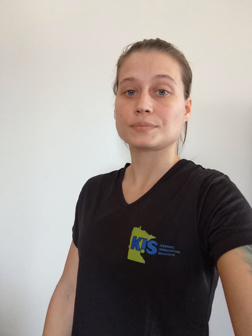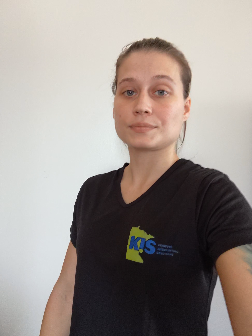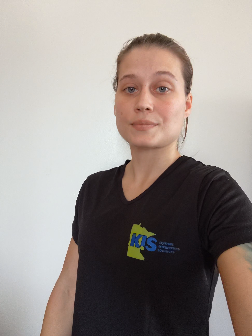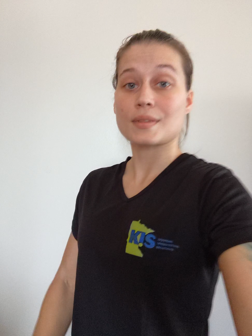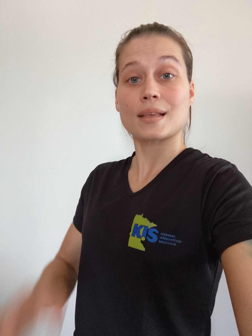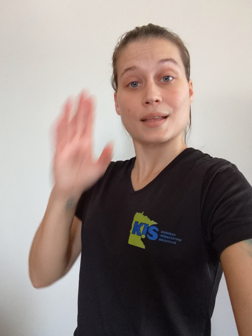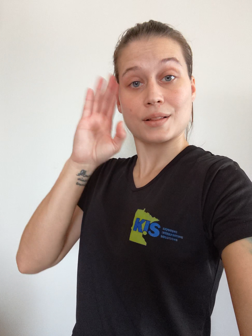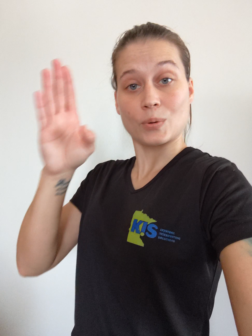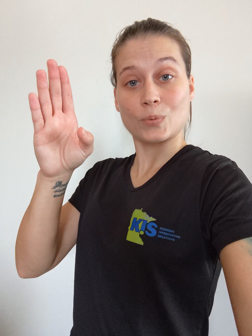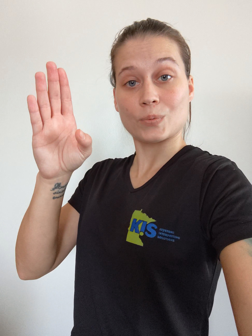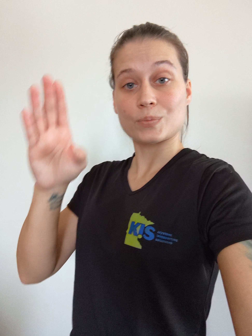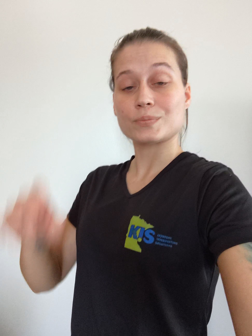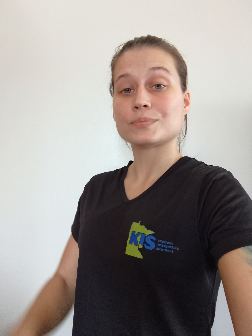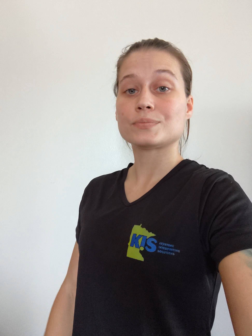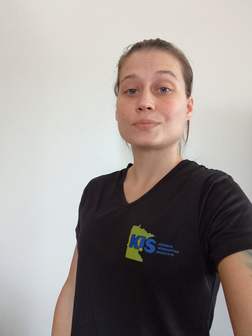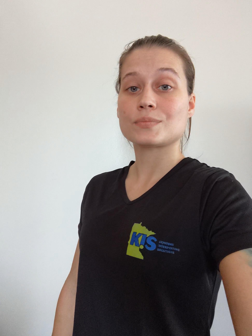hello